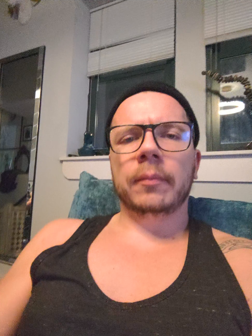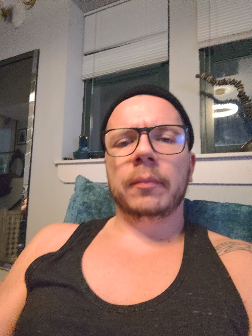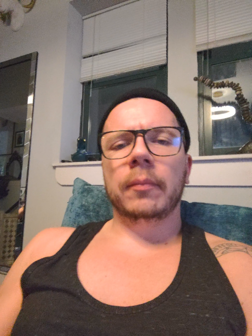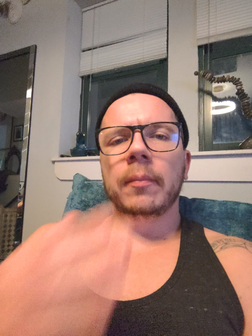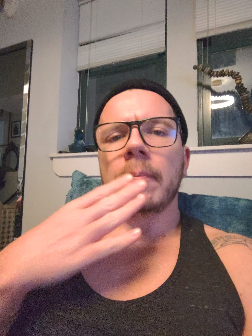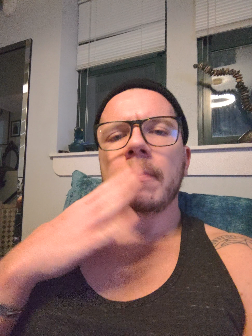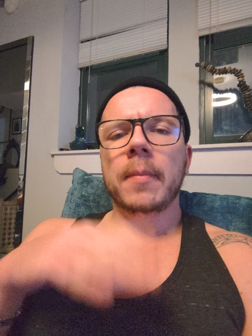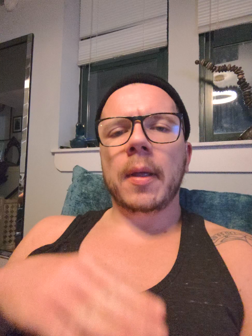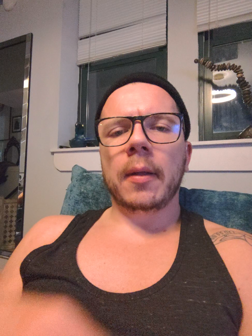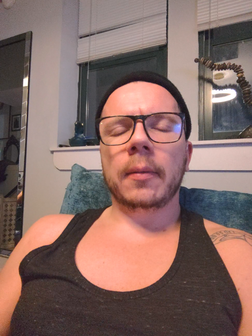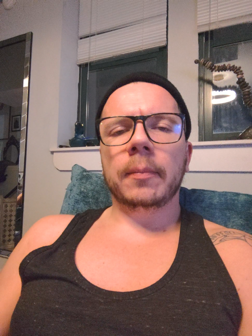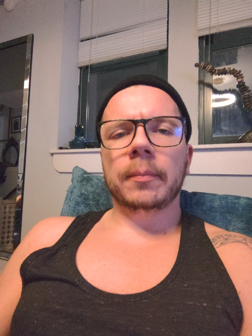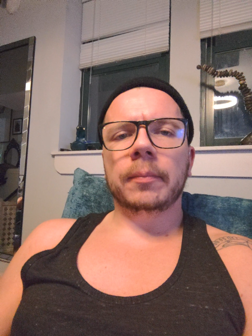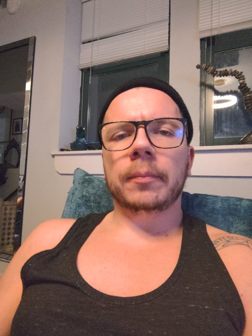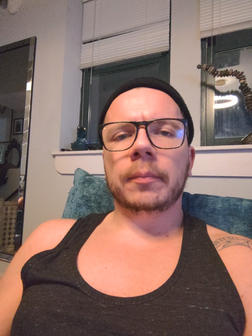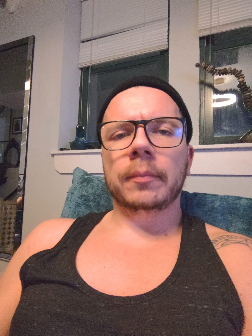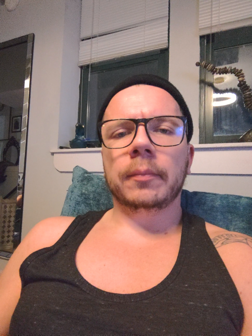bad